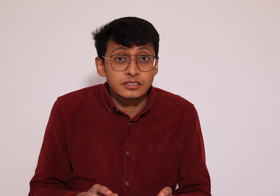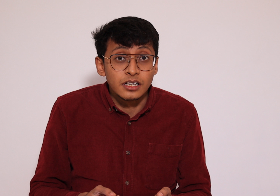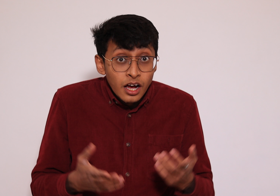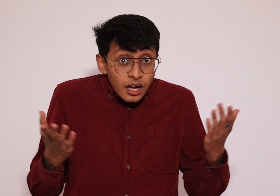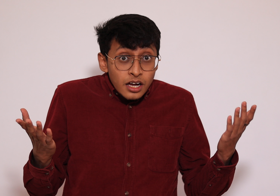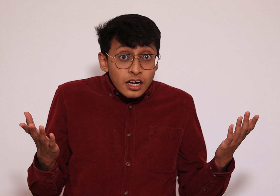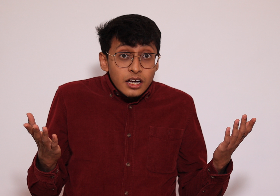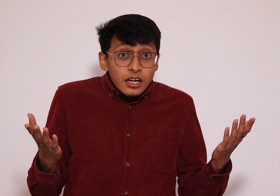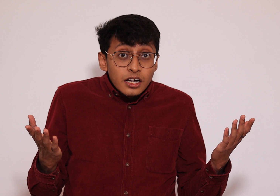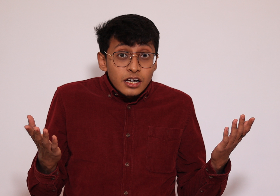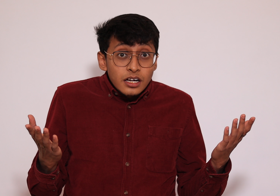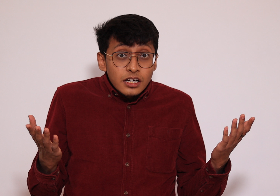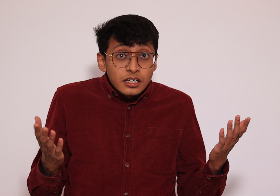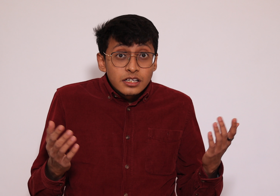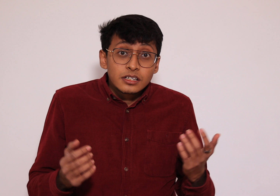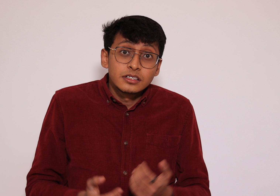surprise